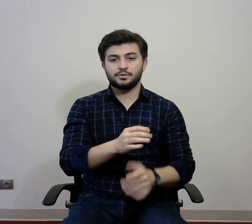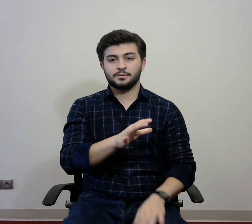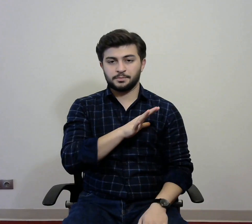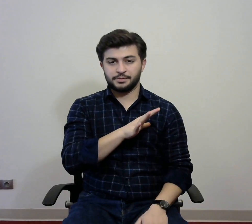olmaq